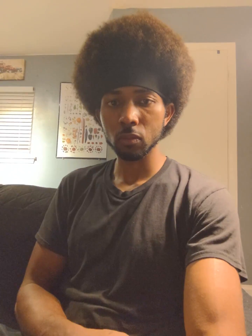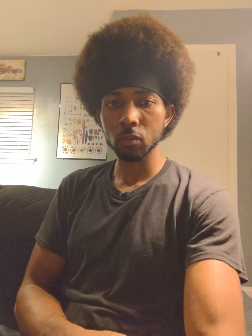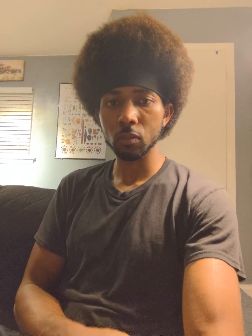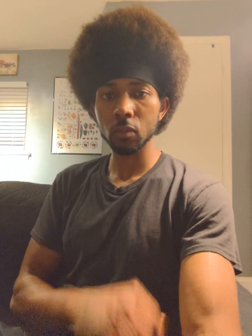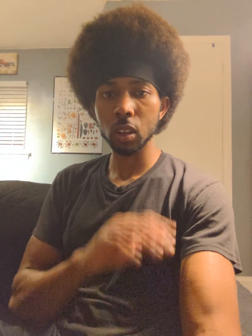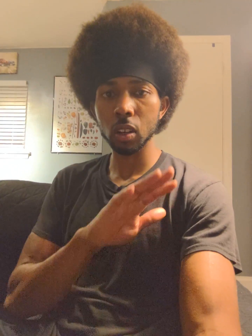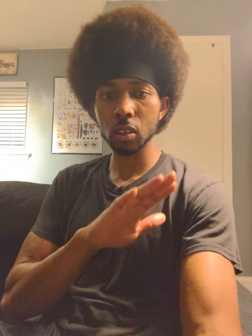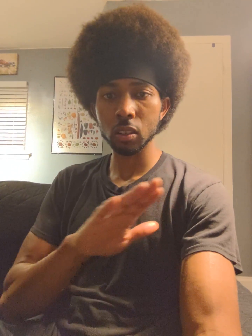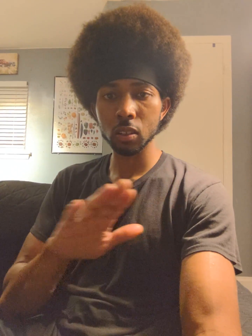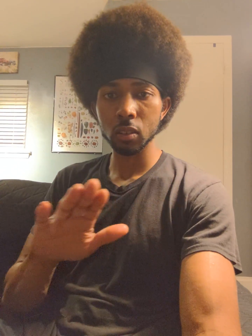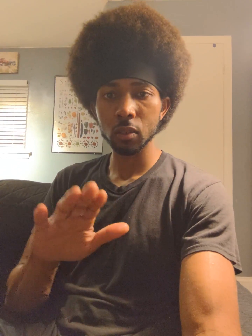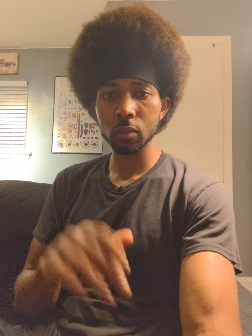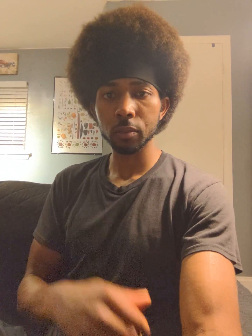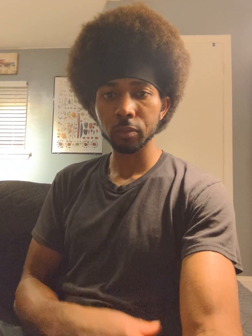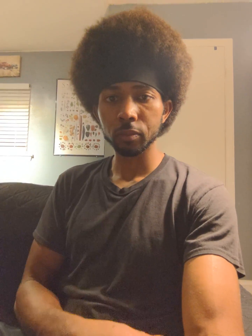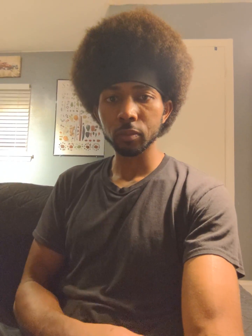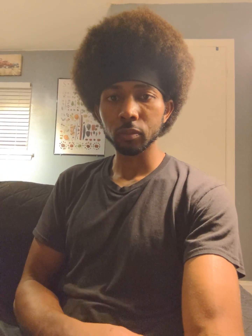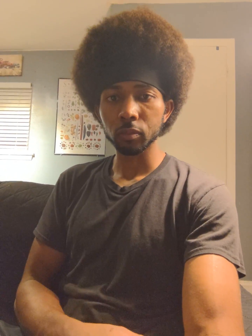nice